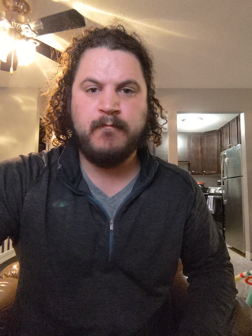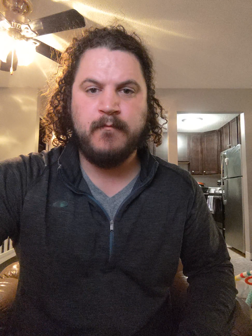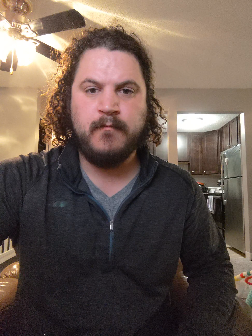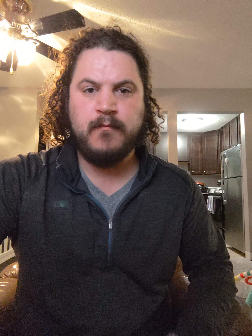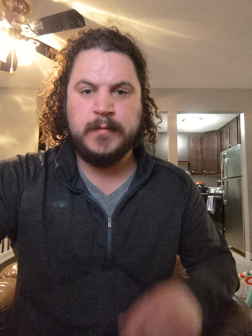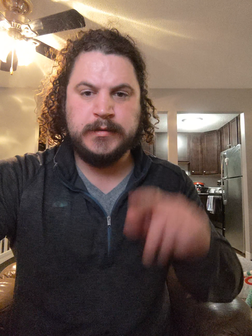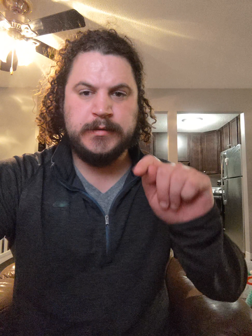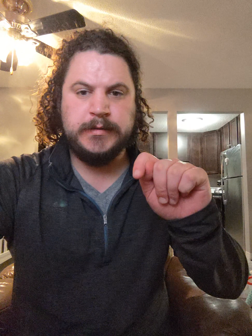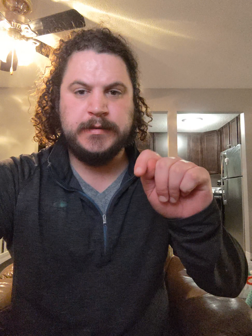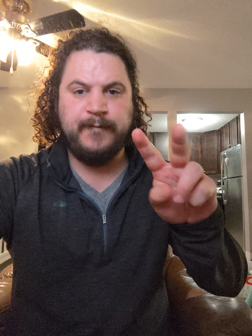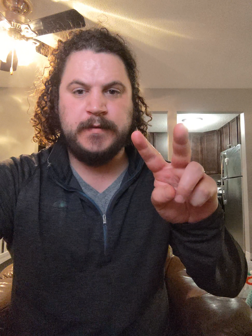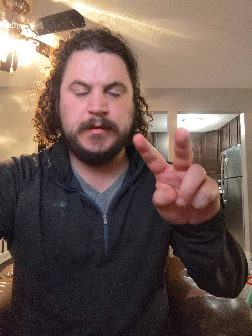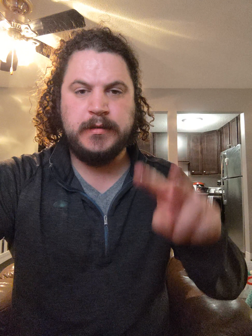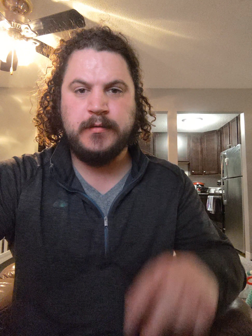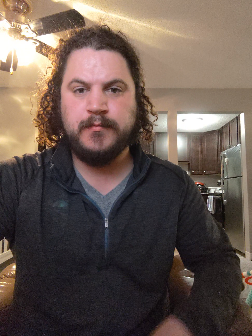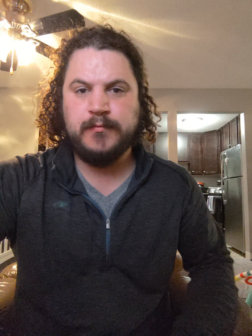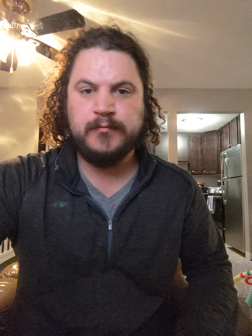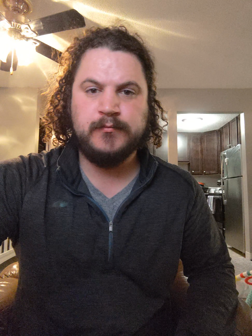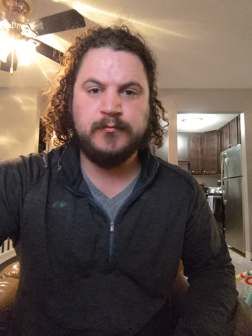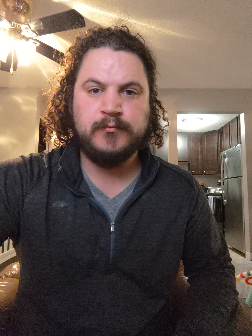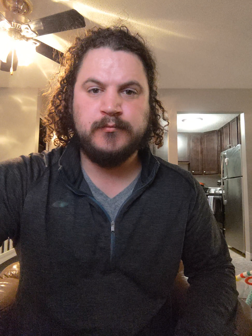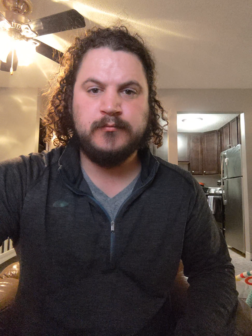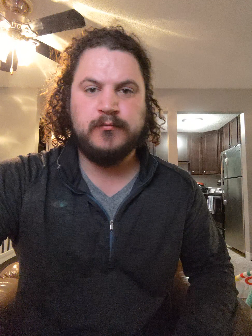TV